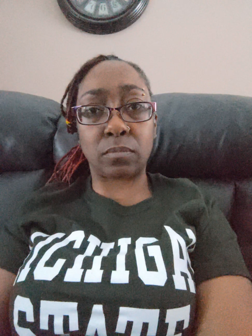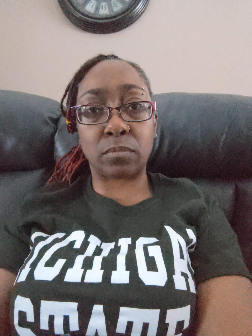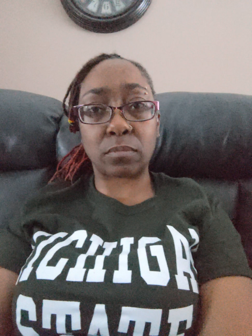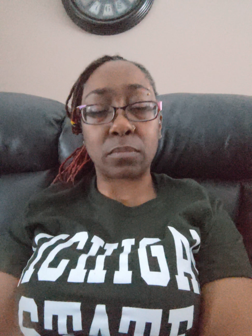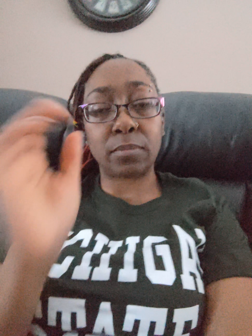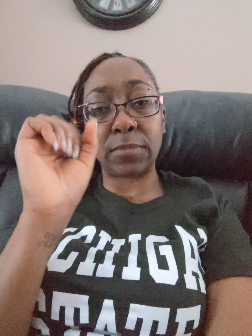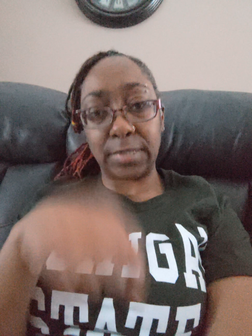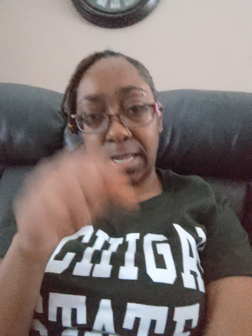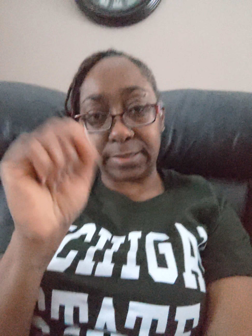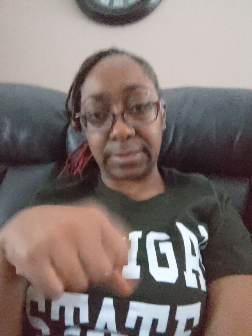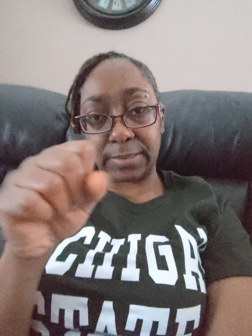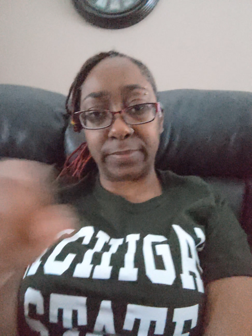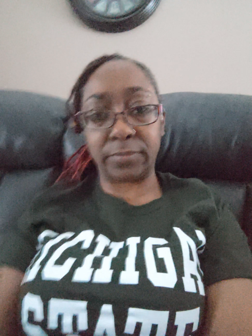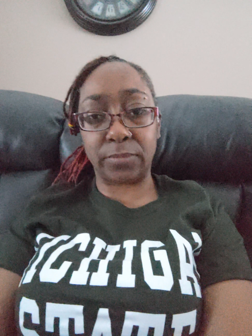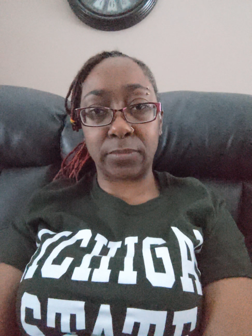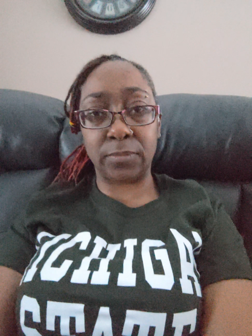yes